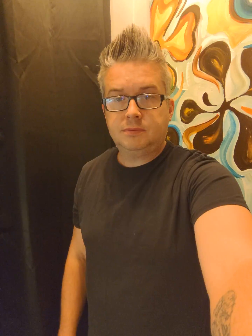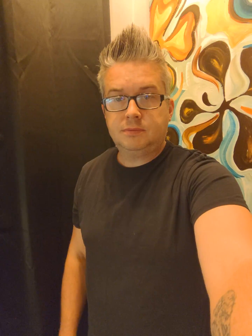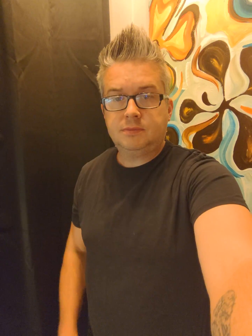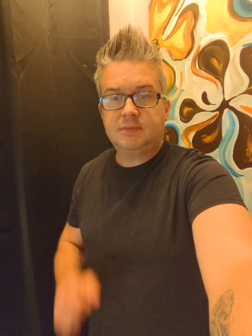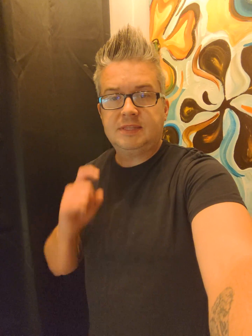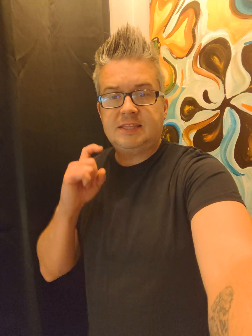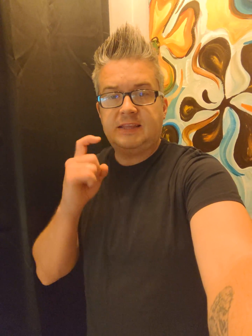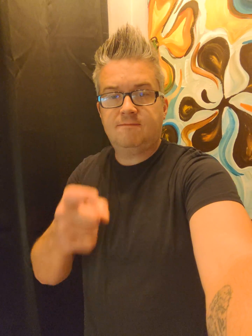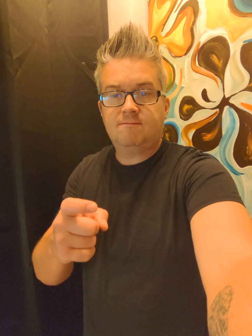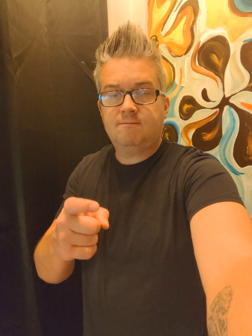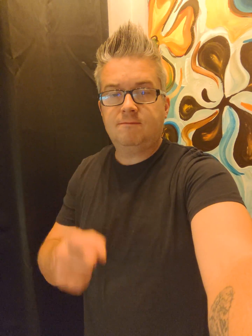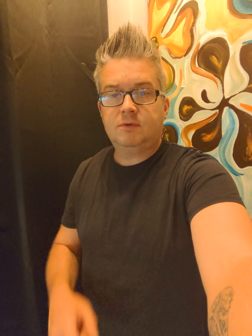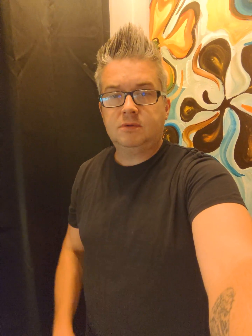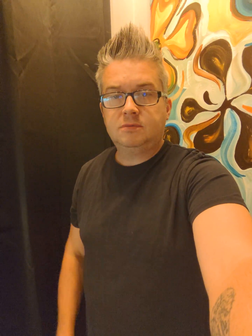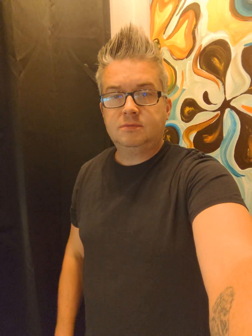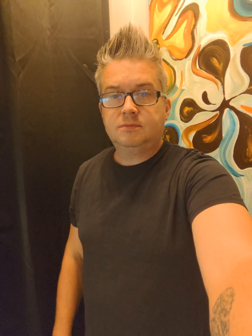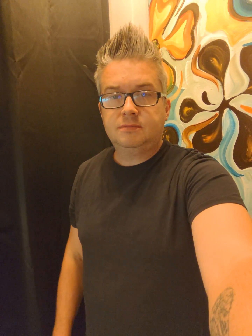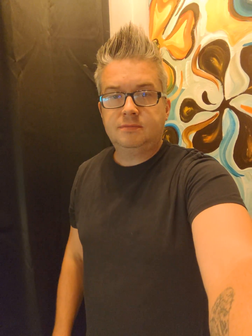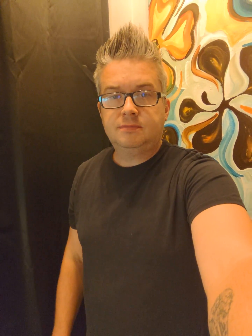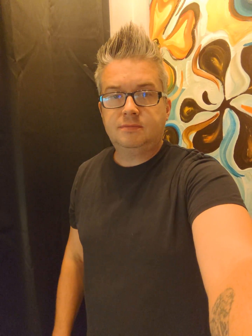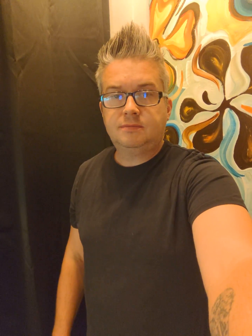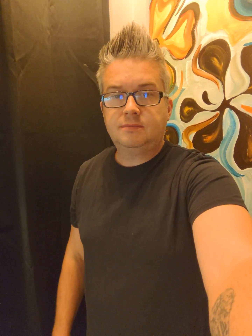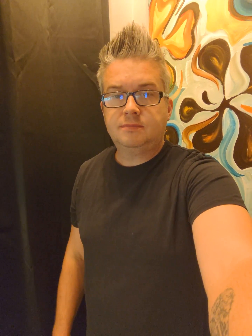present